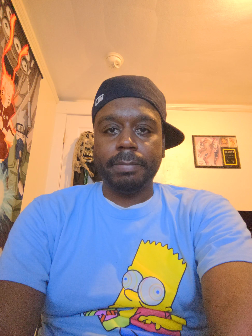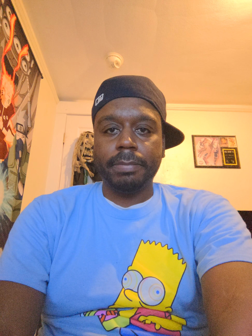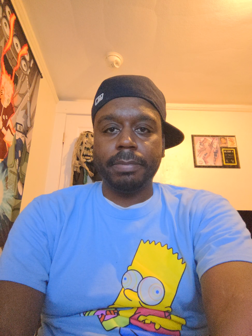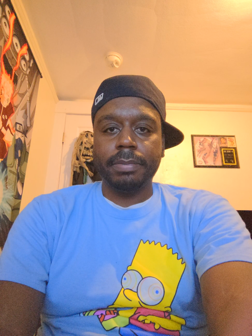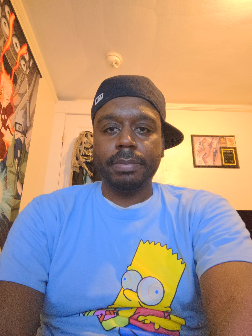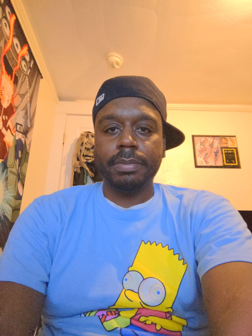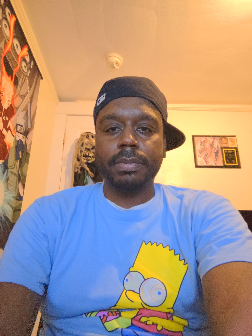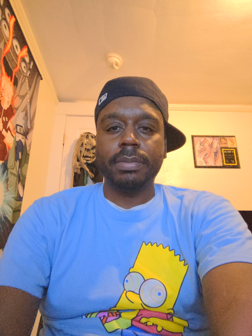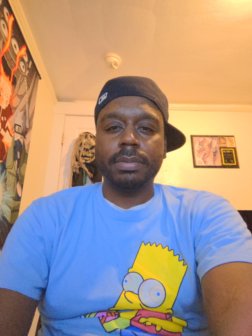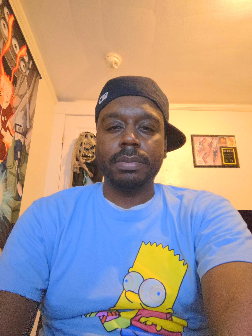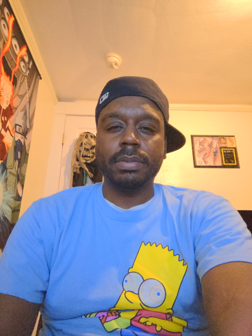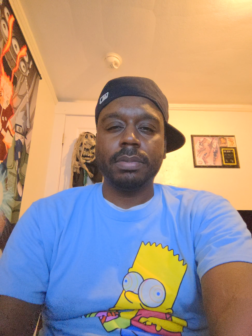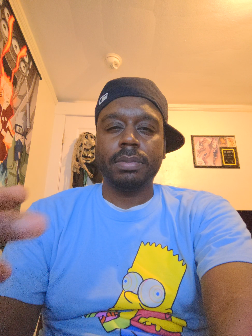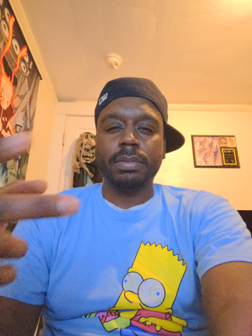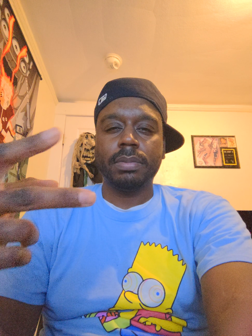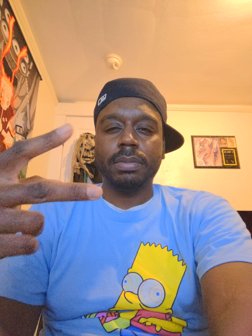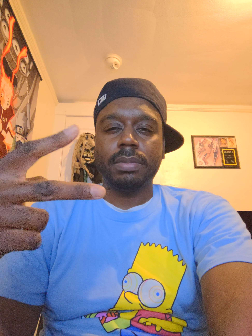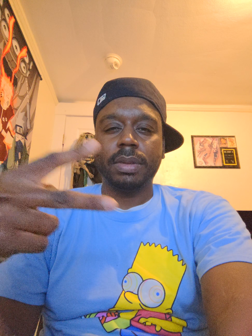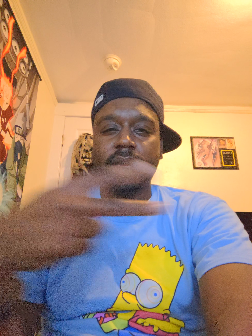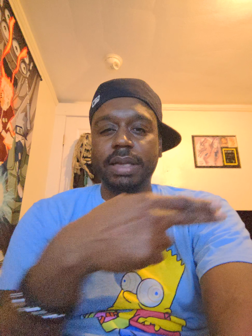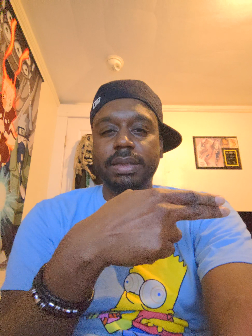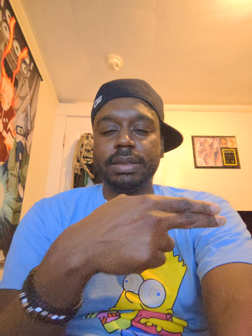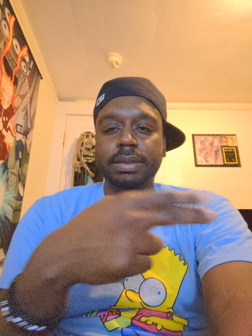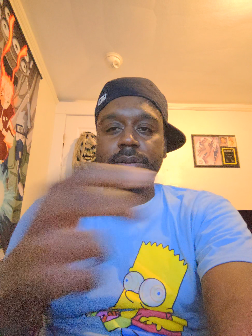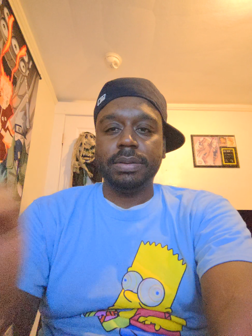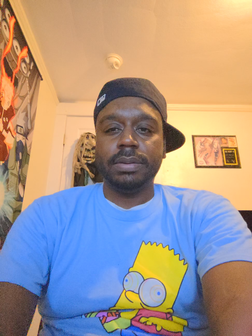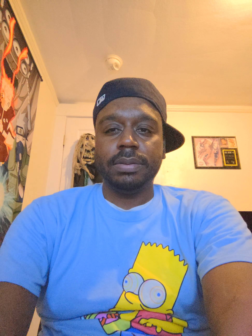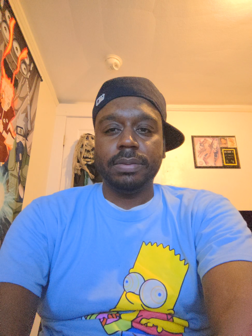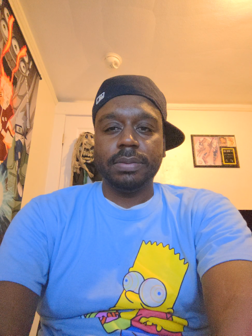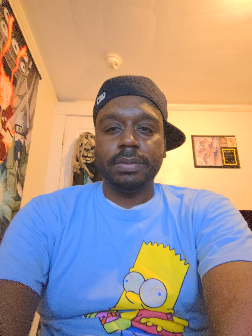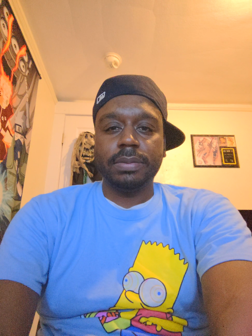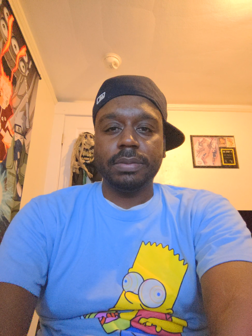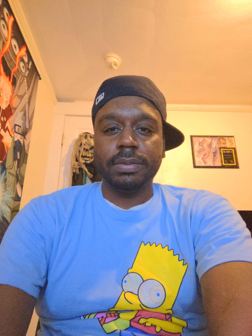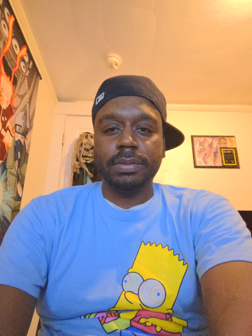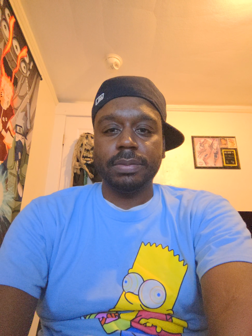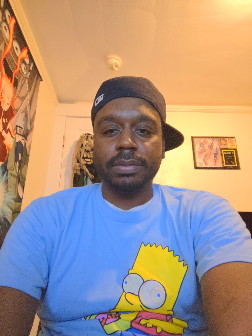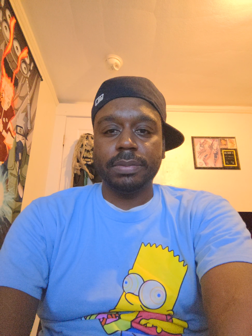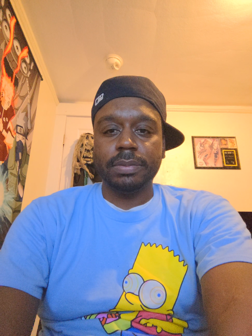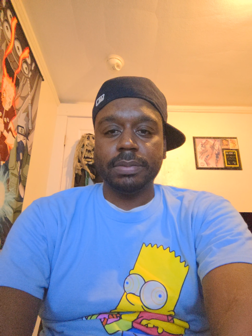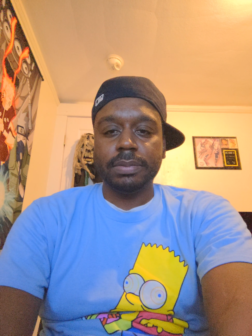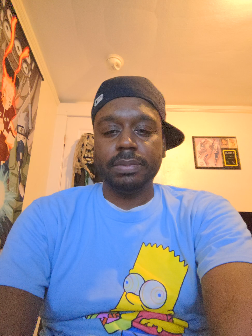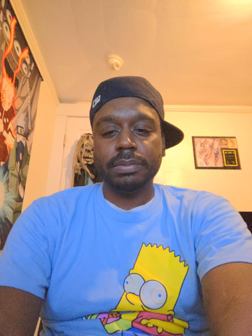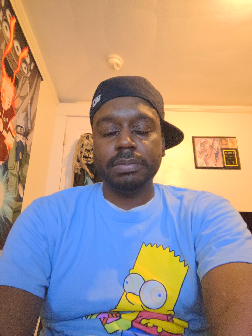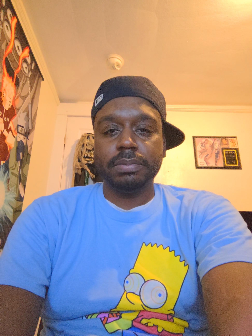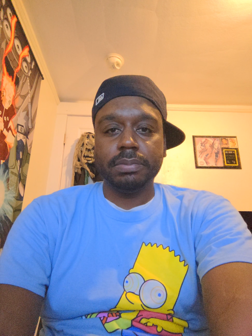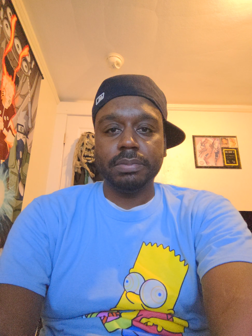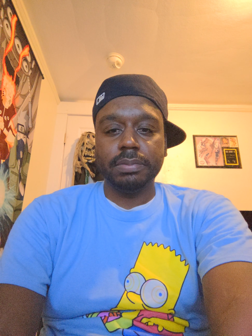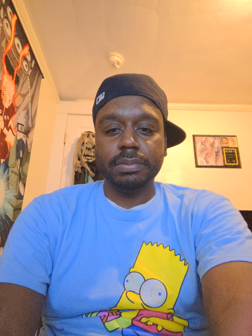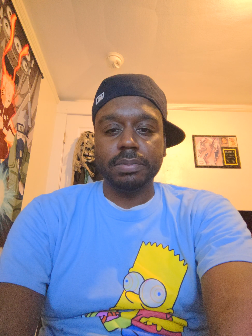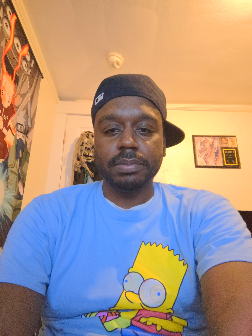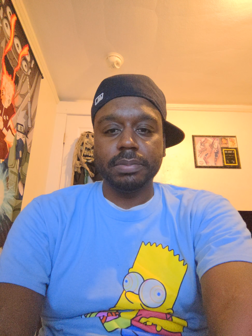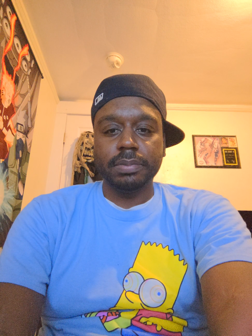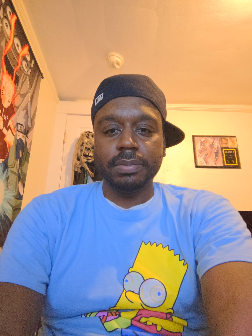cut